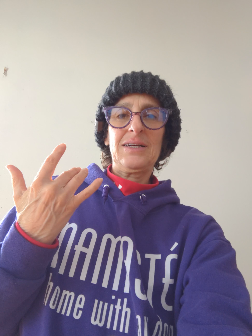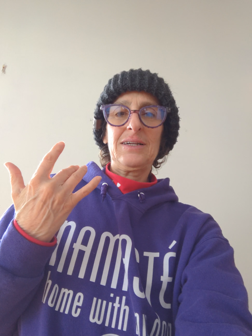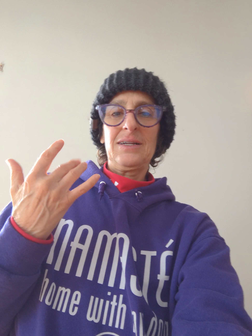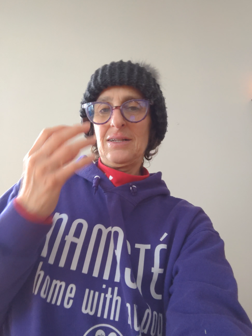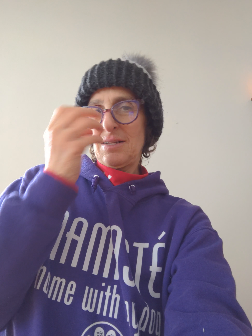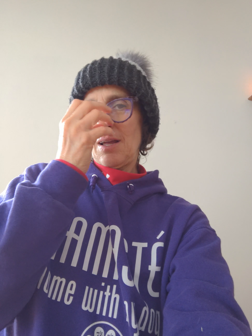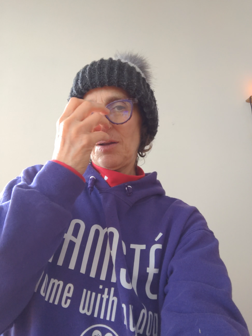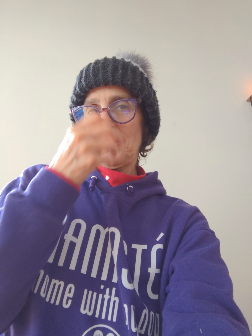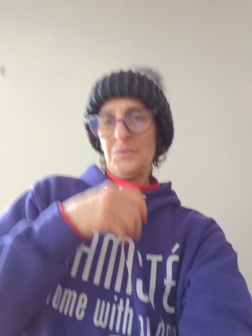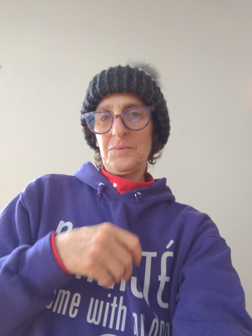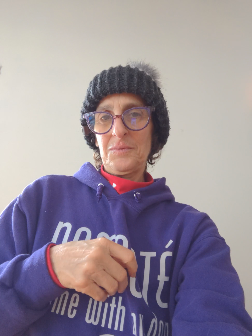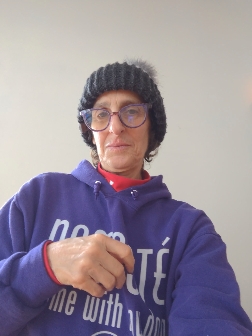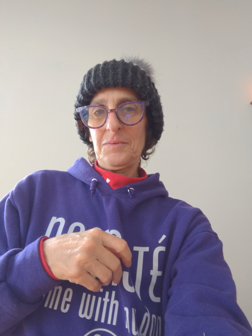clown